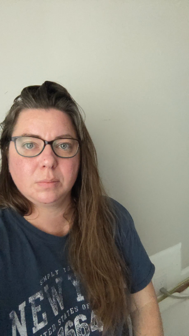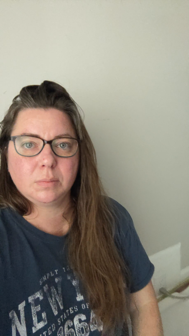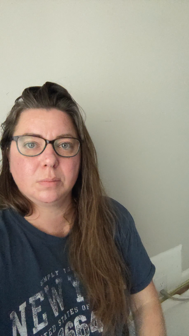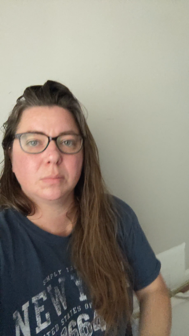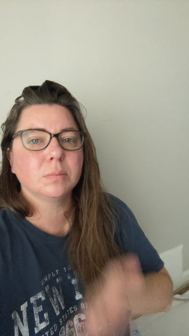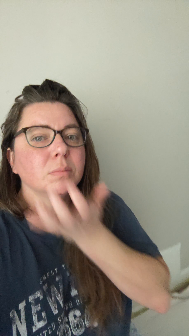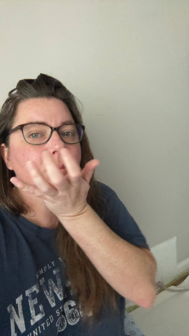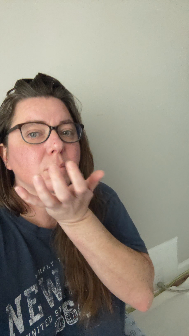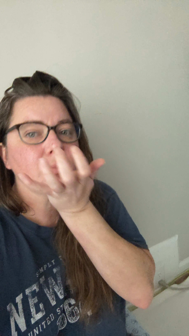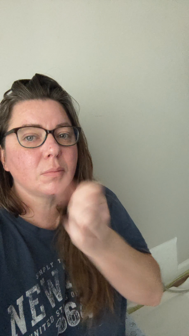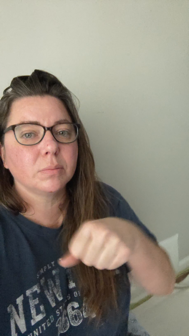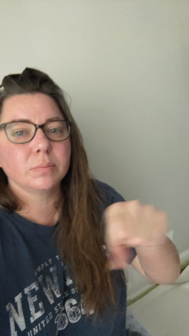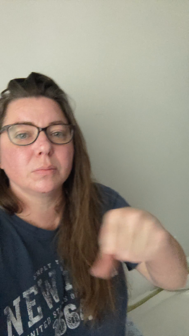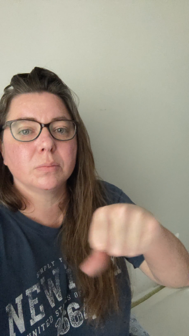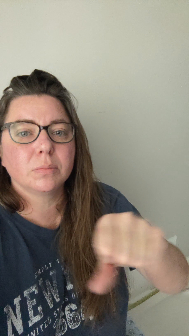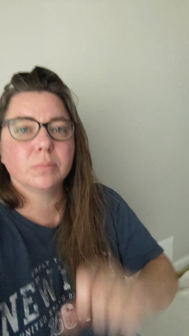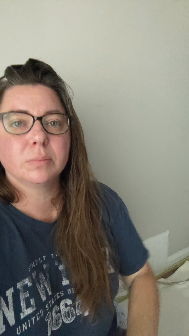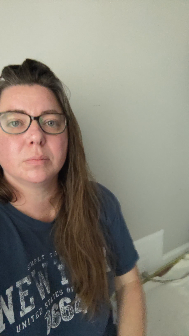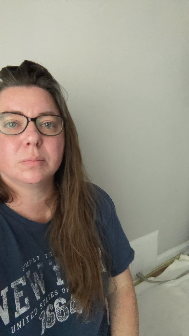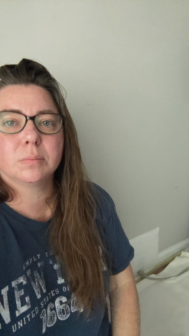lawn mower